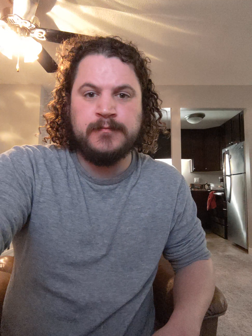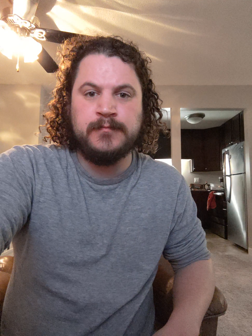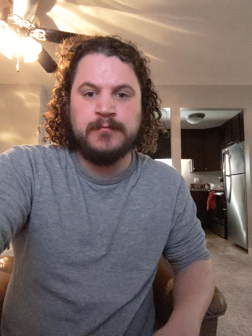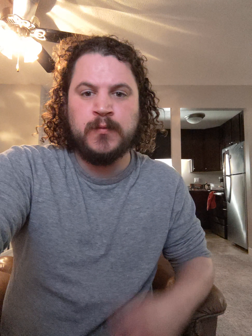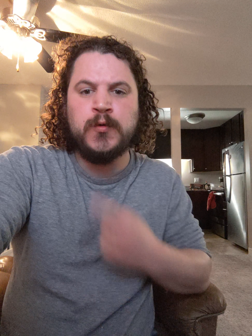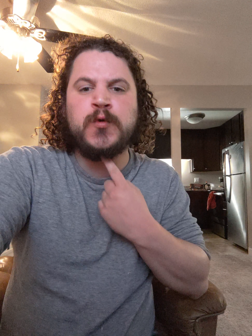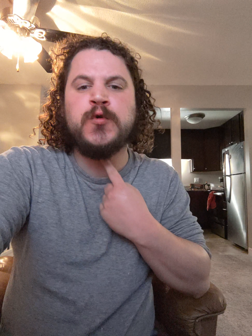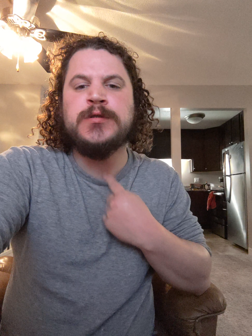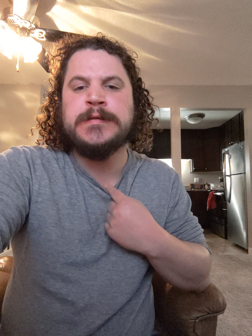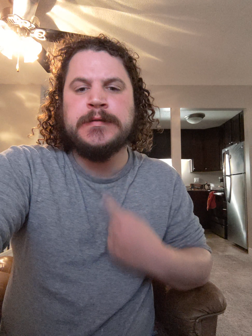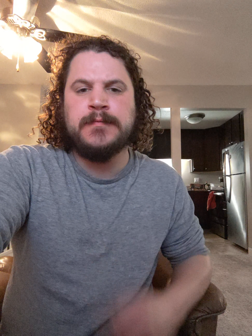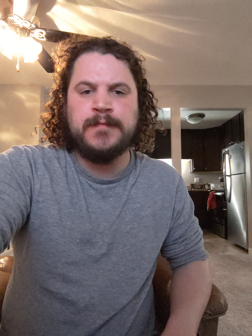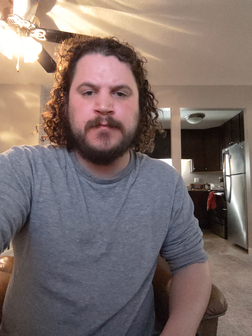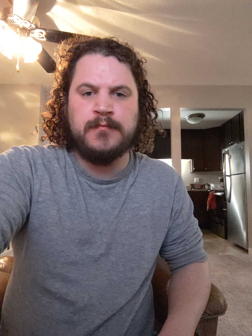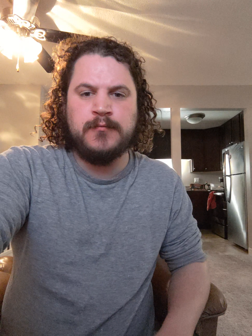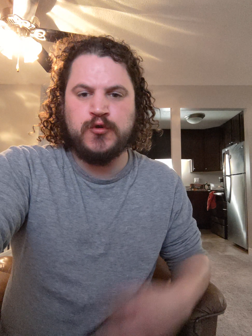thirsty